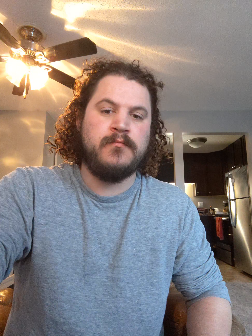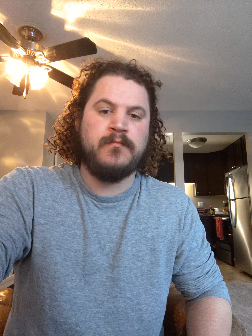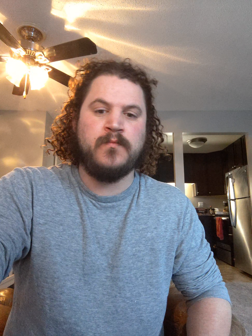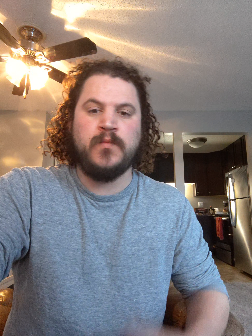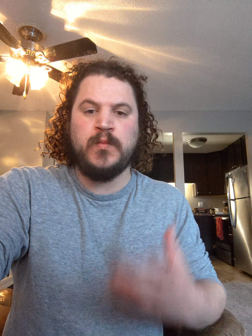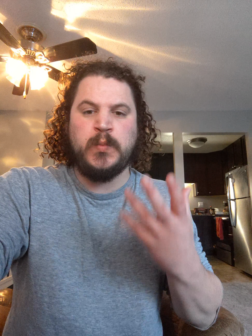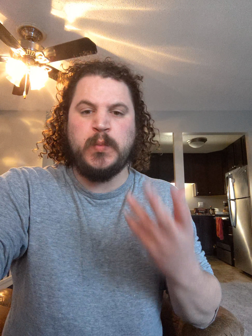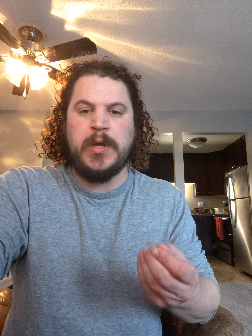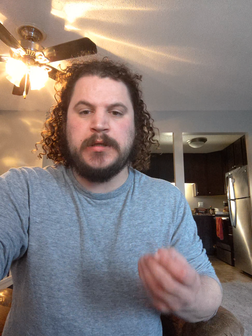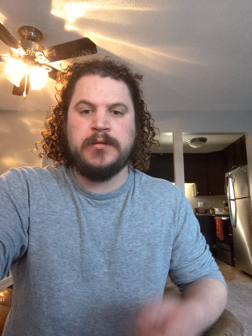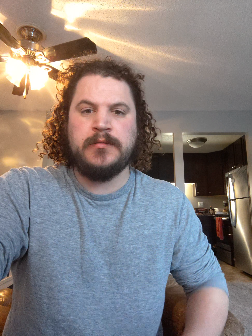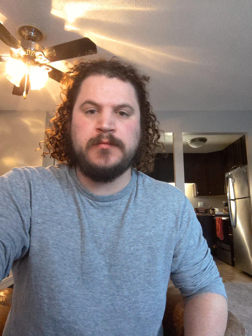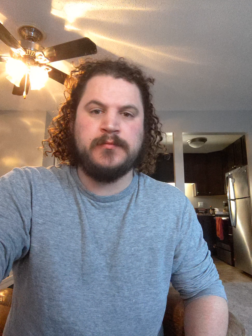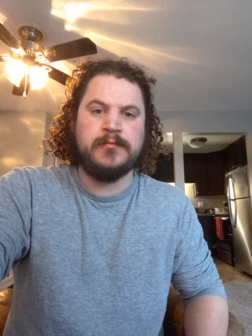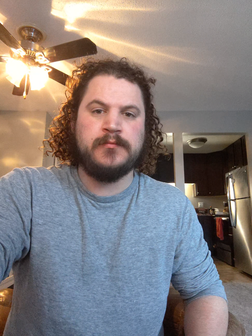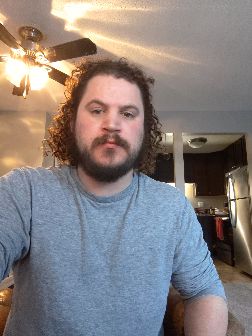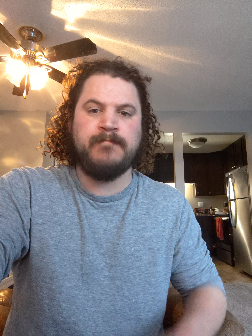wet